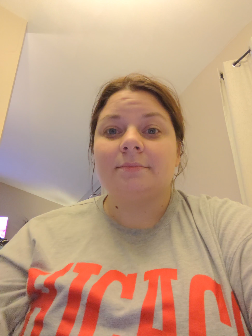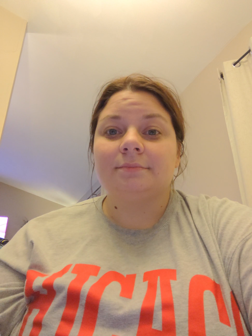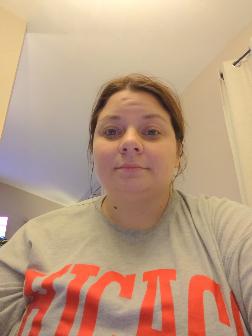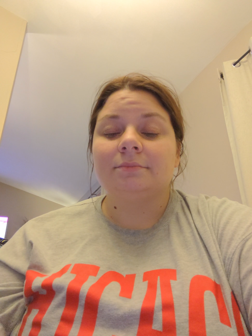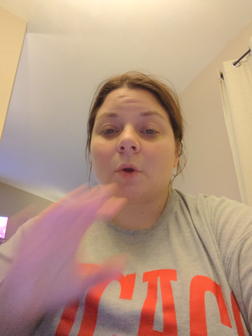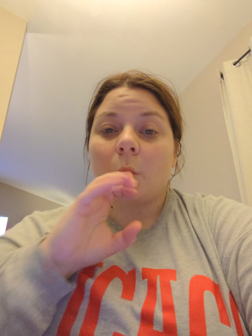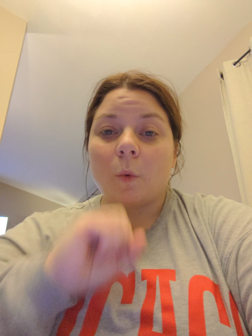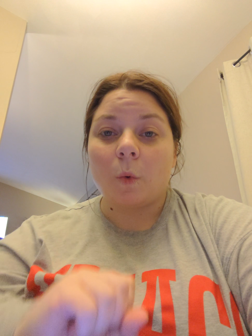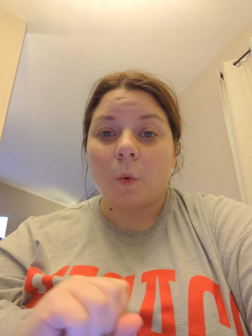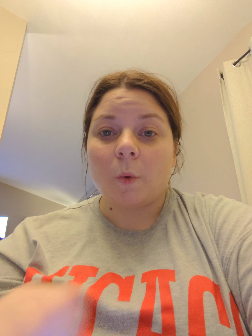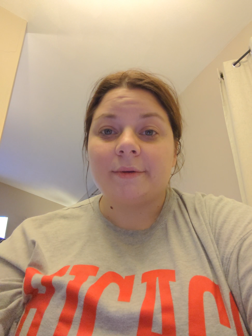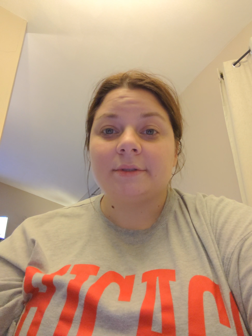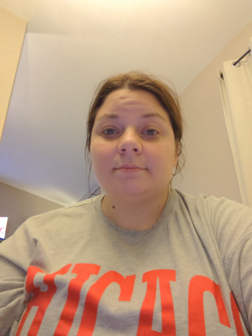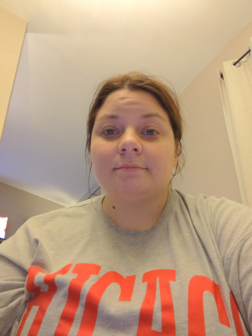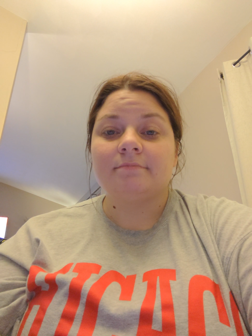old